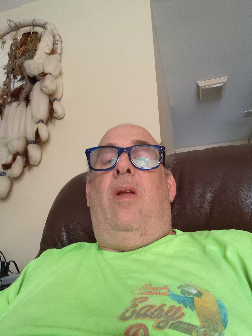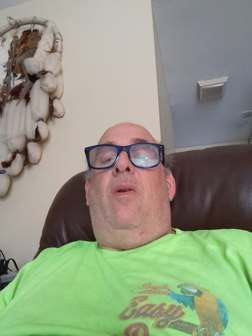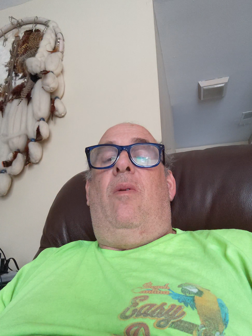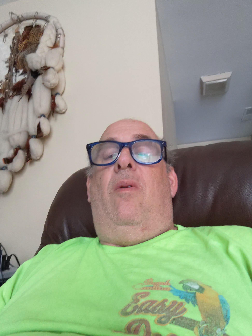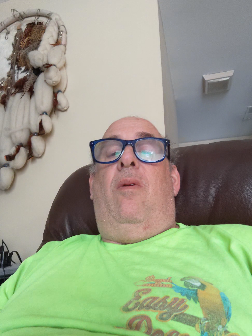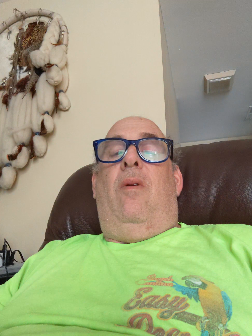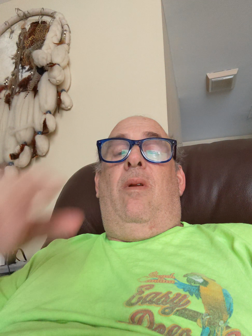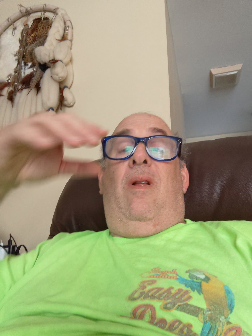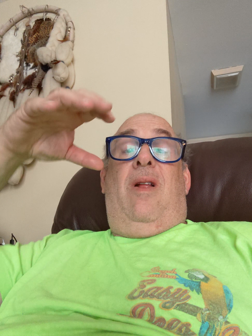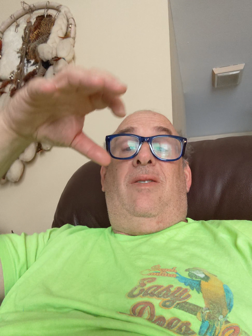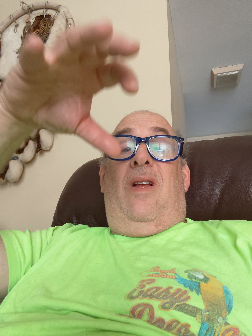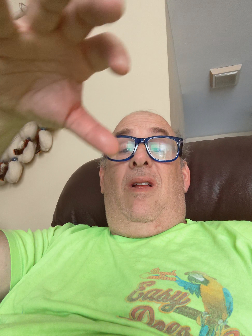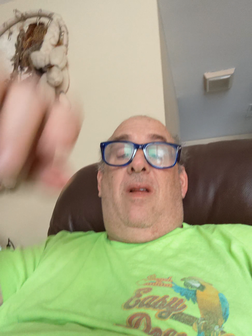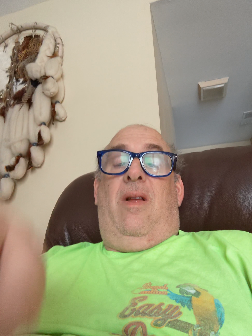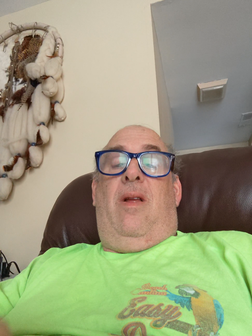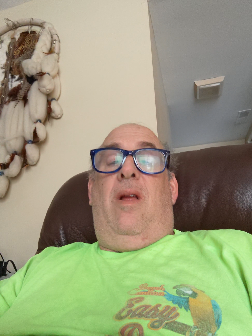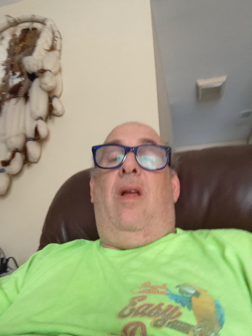helicopter